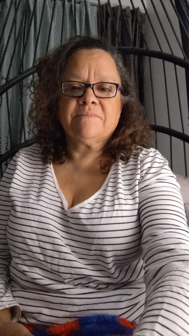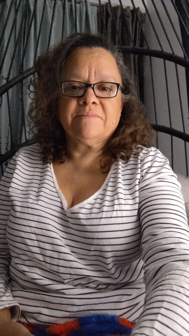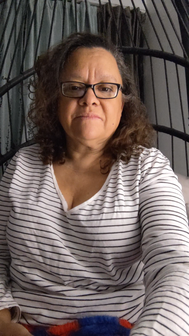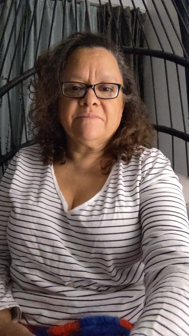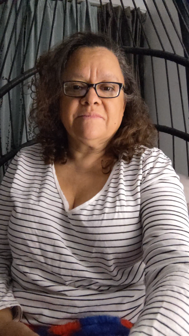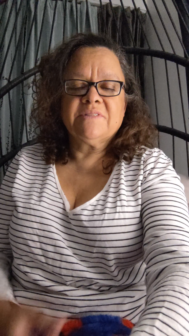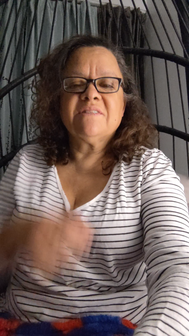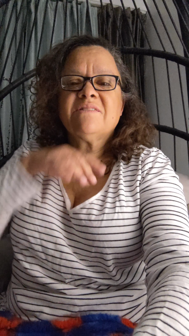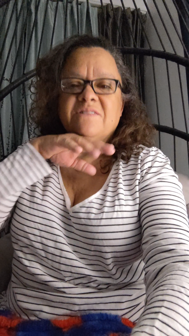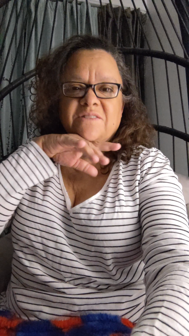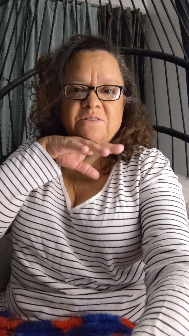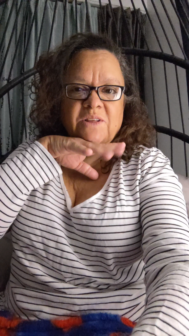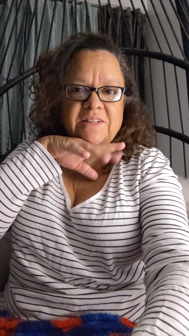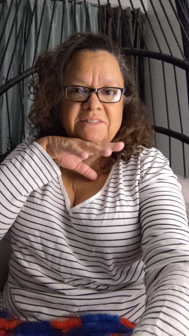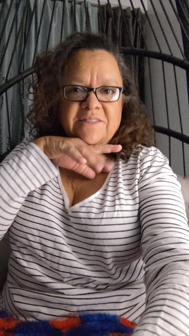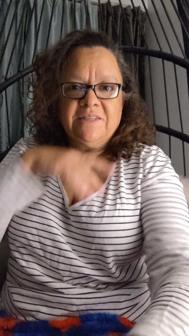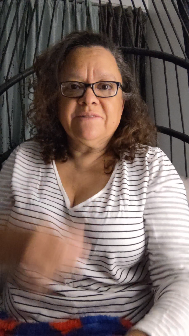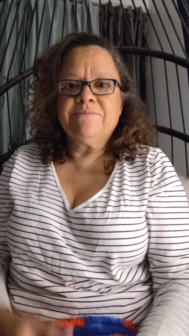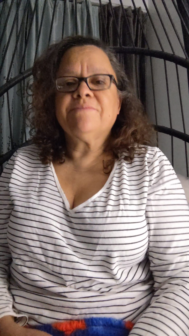naughty